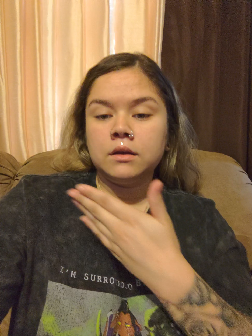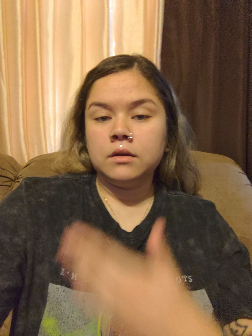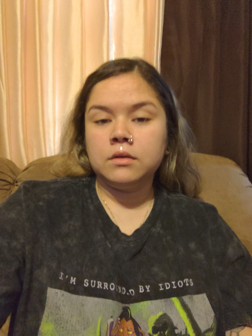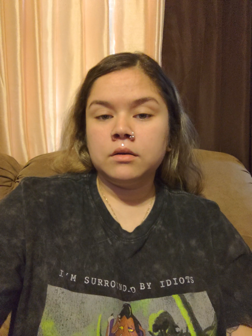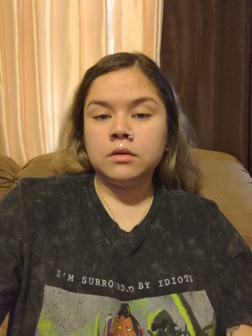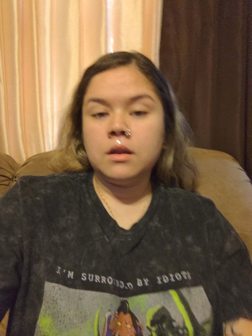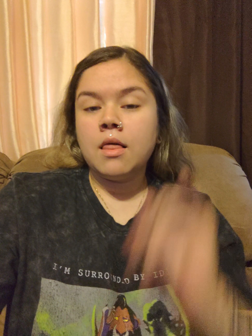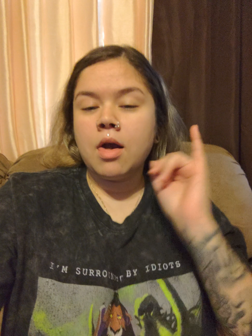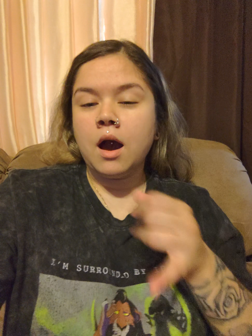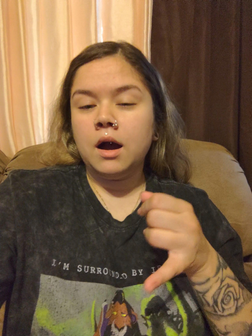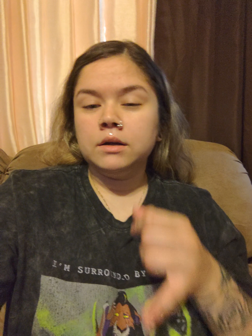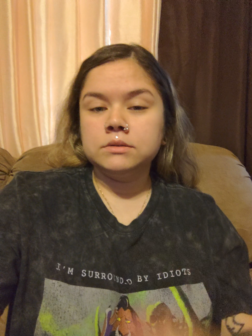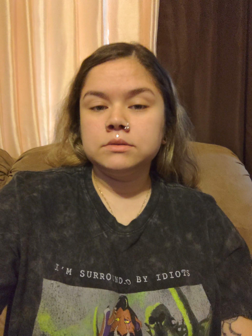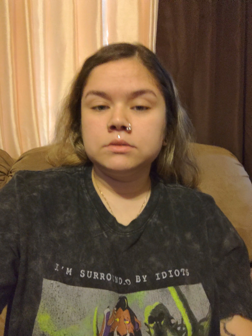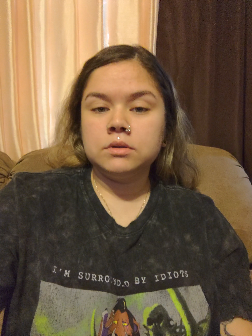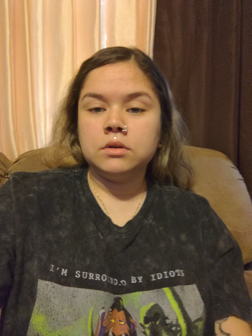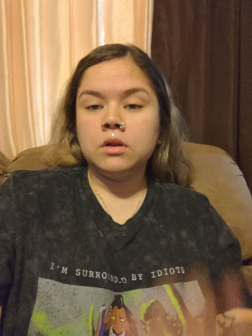last